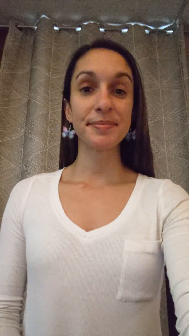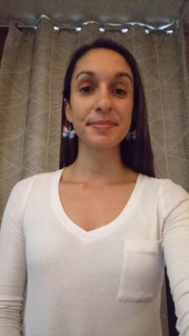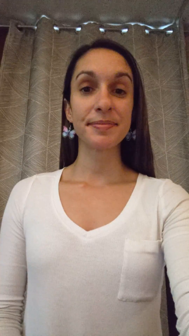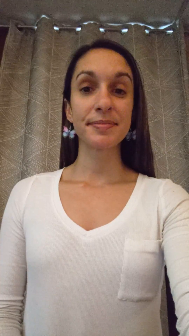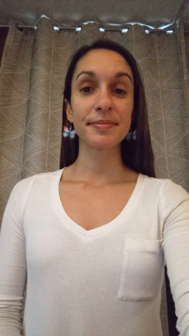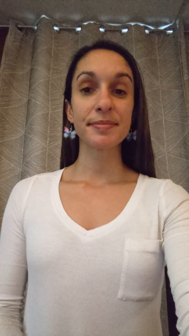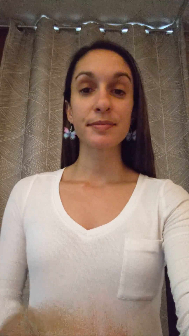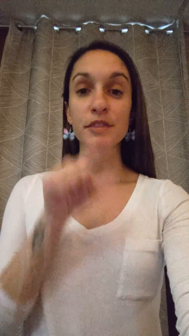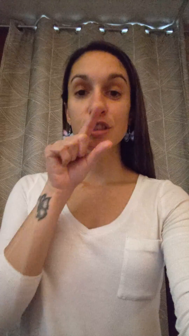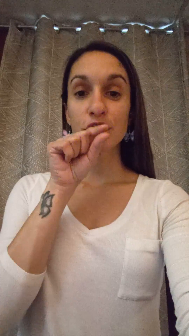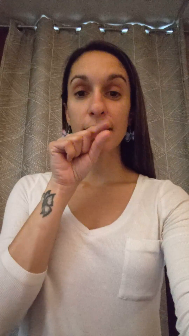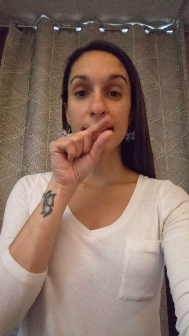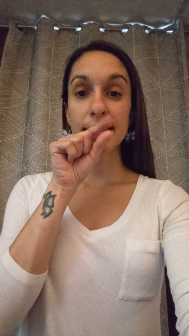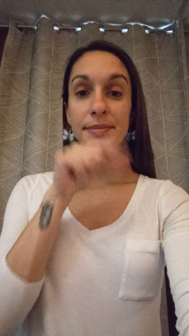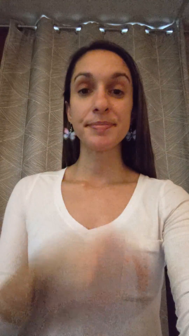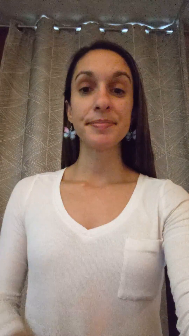chicken